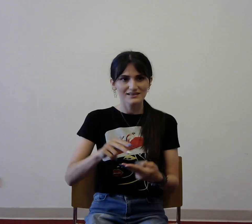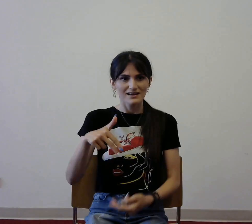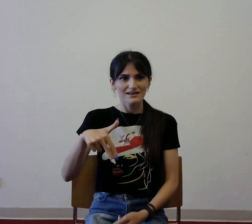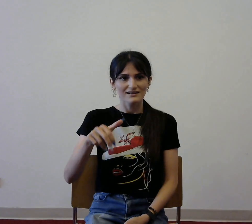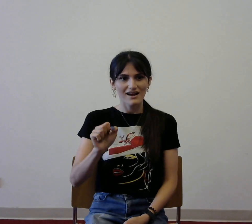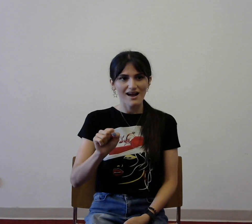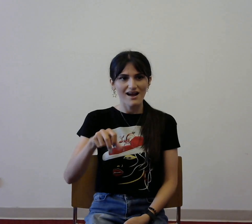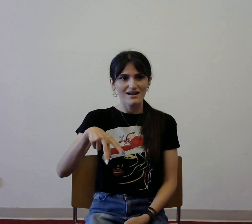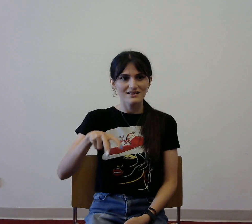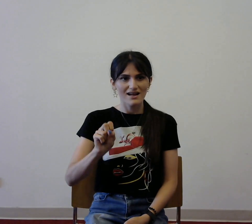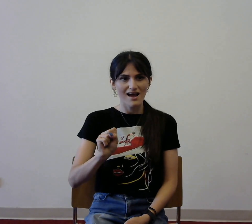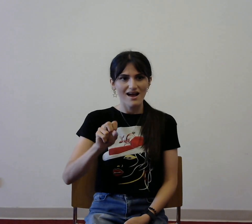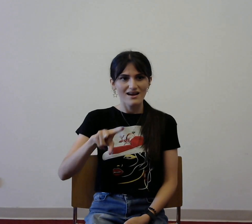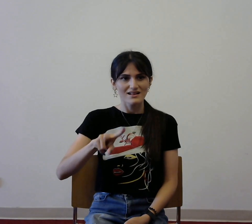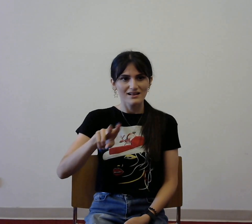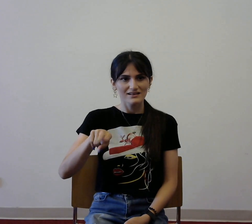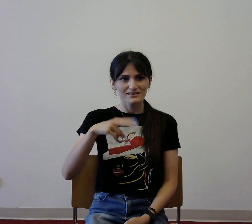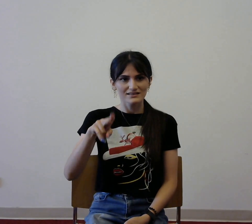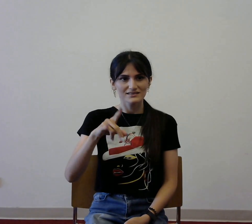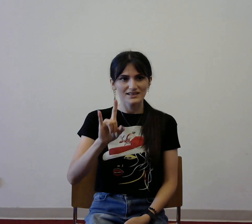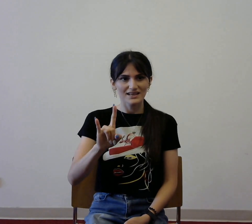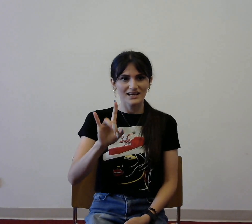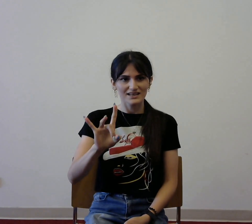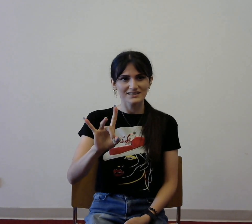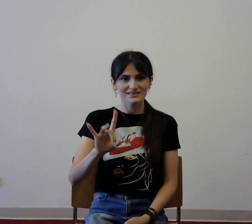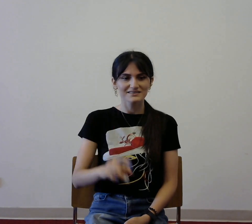halaldır